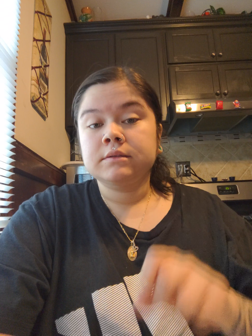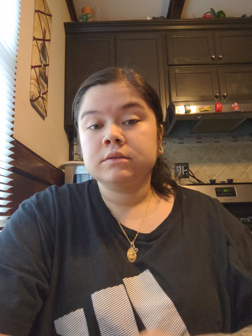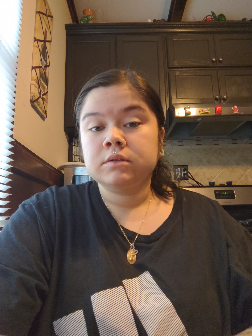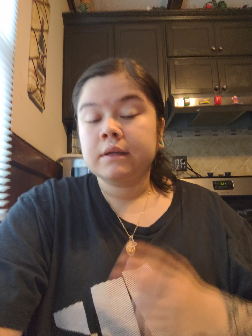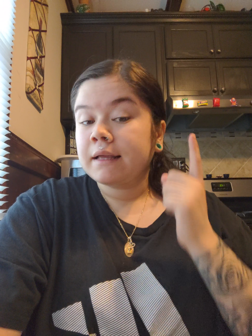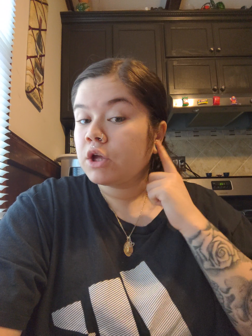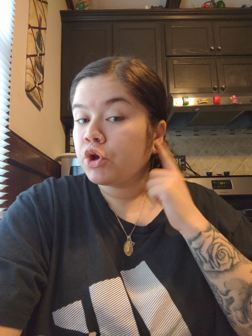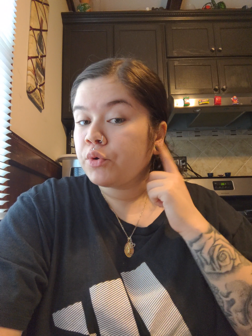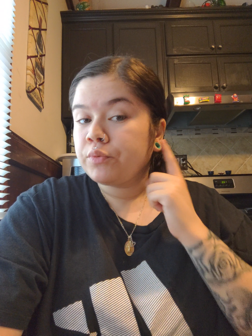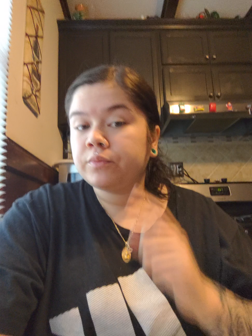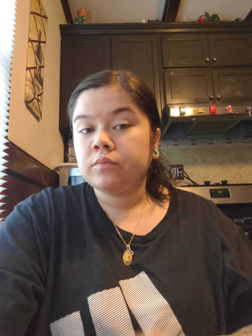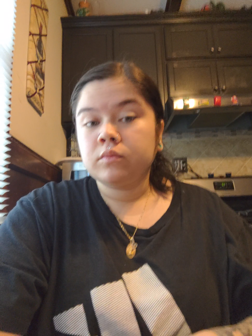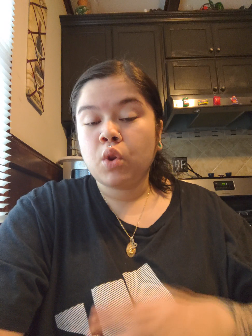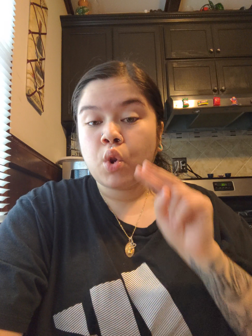ear